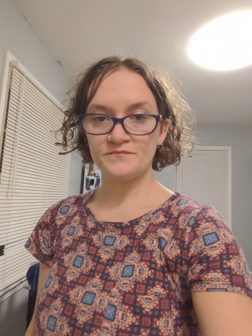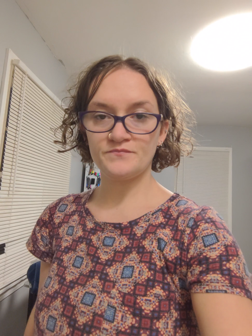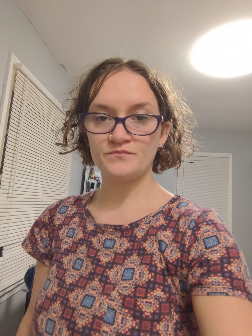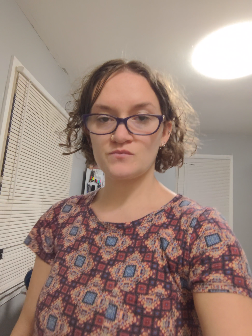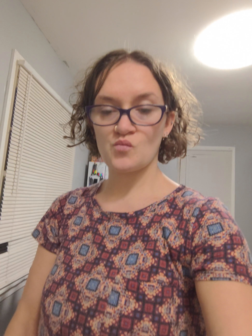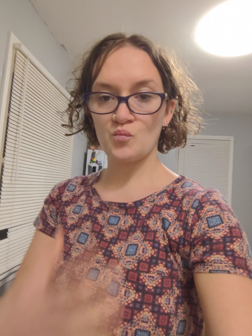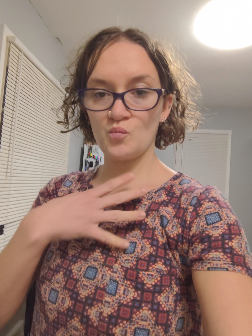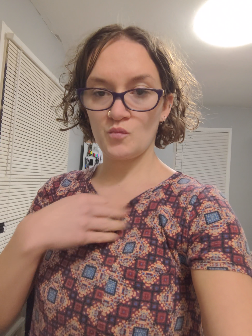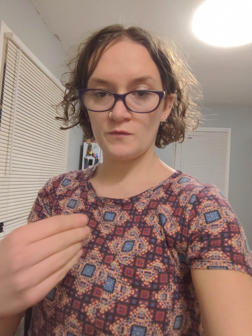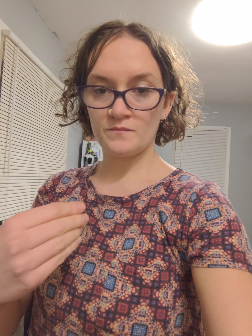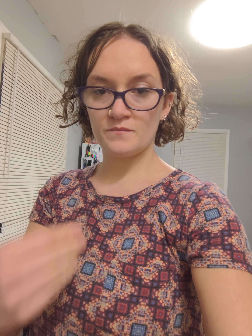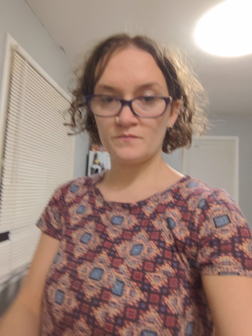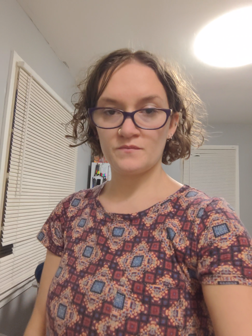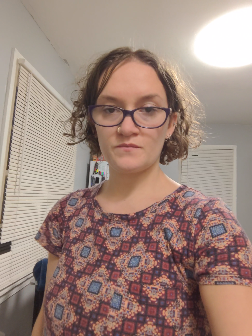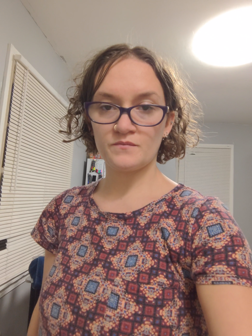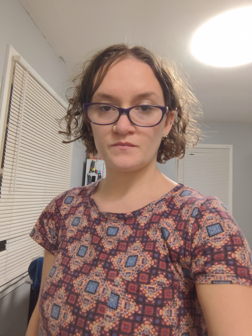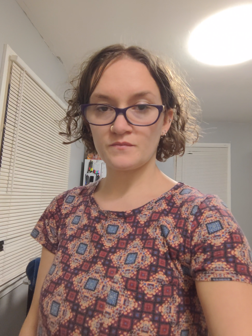white